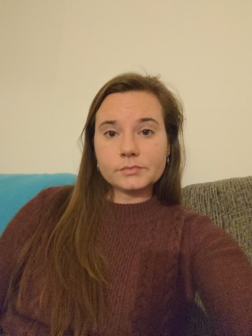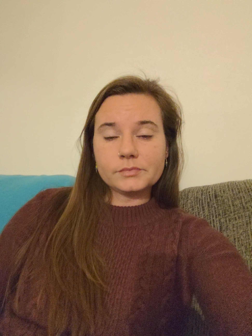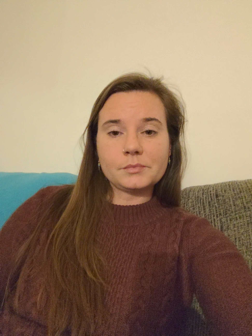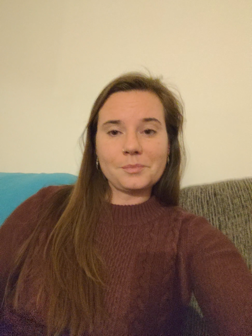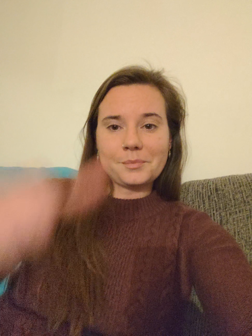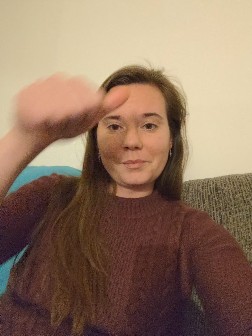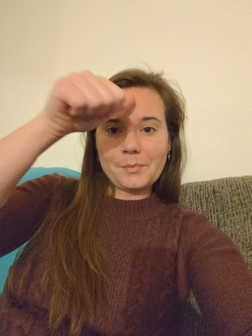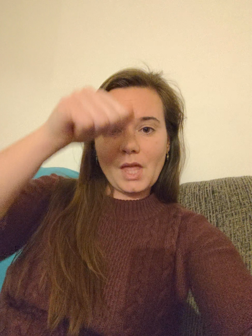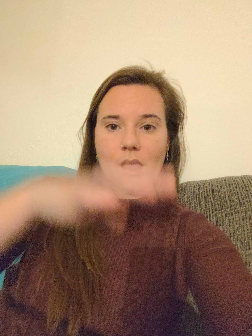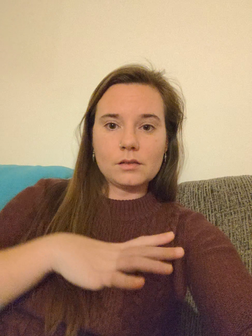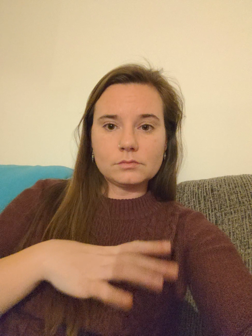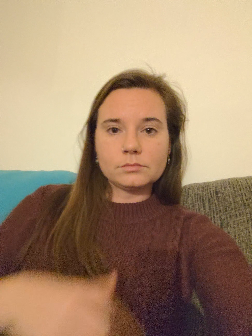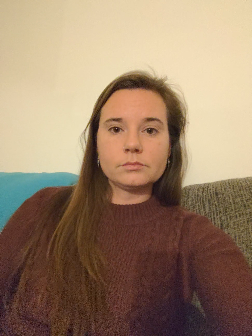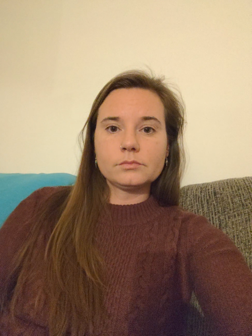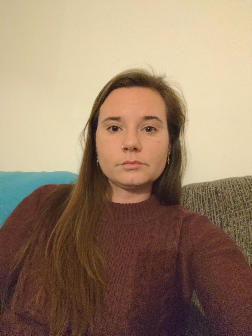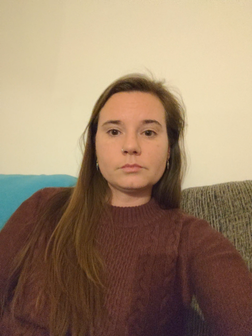man